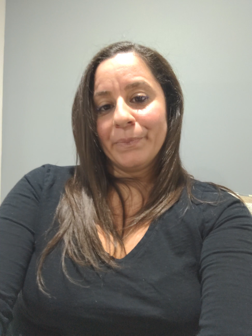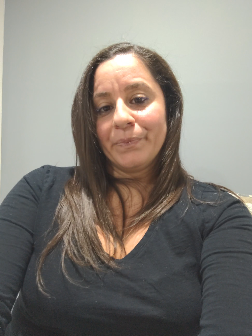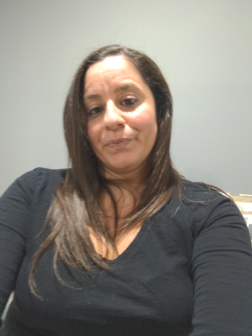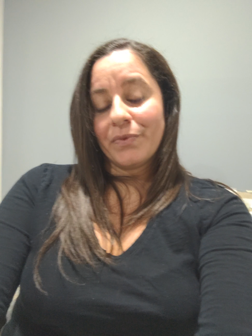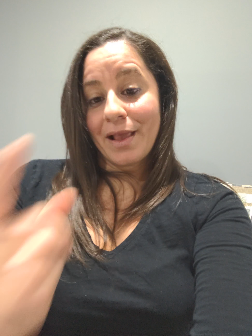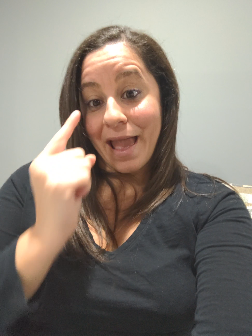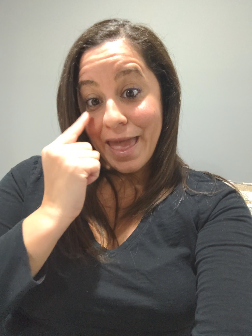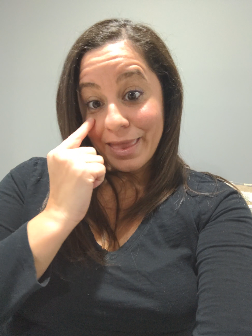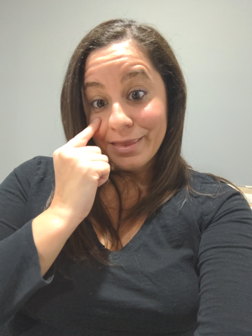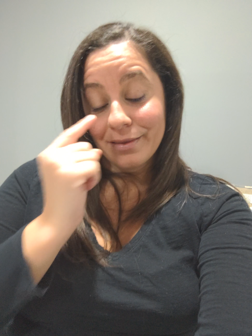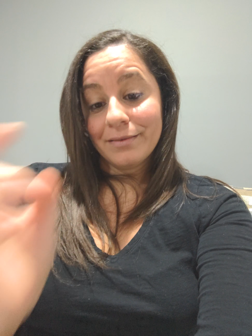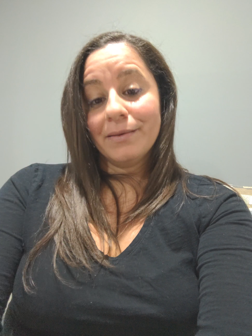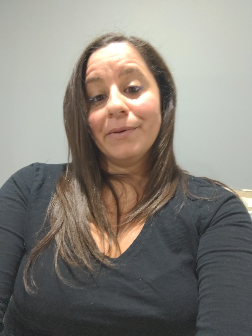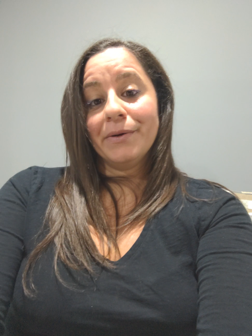eye